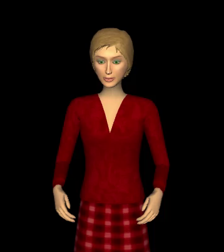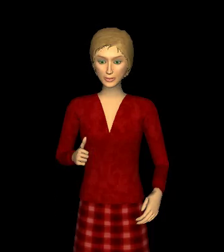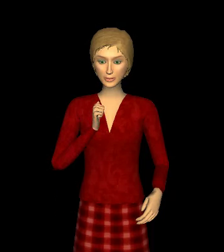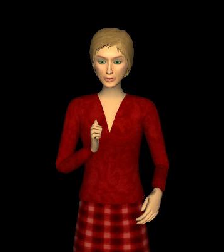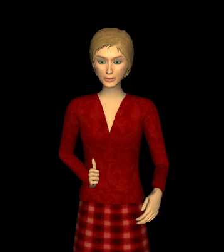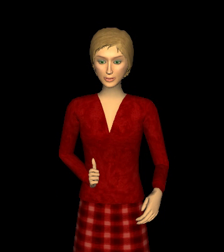حقيبة كتف